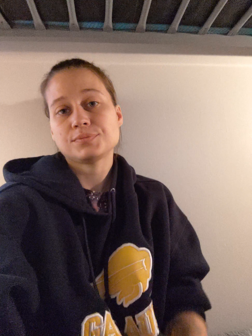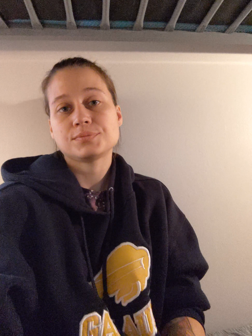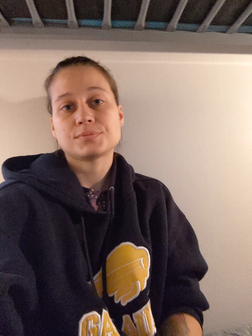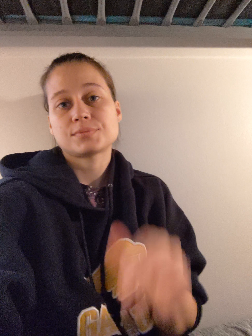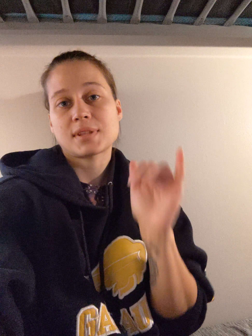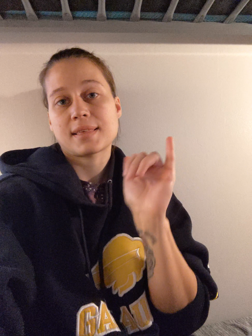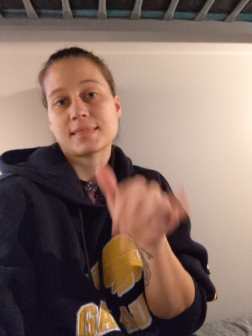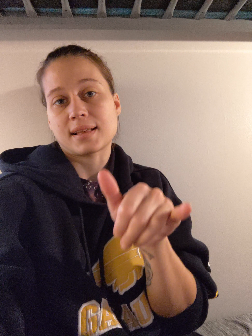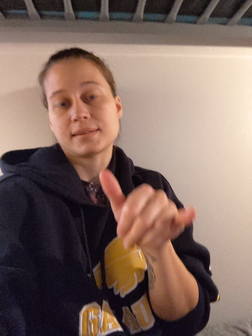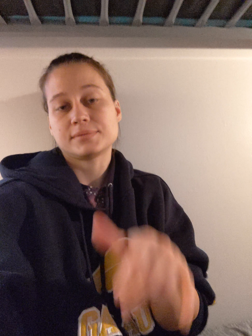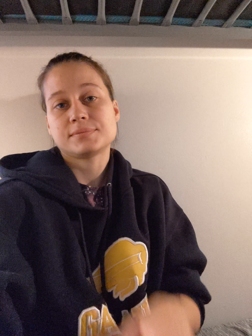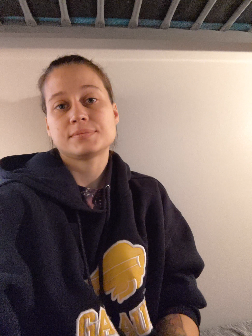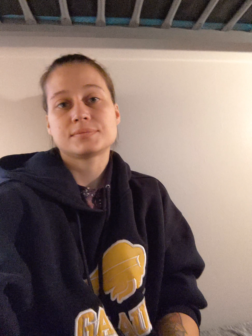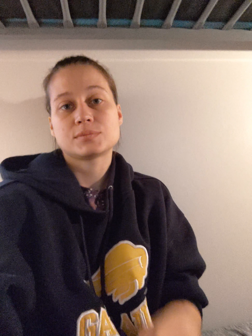that